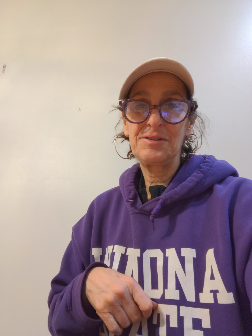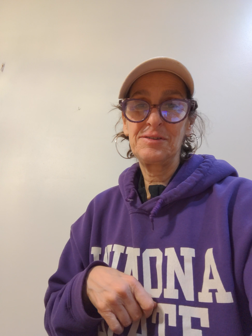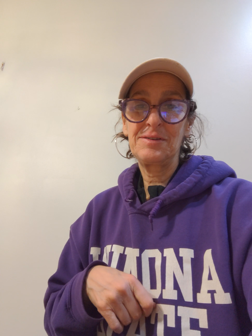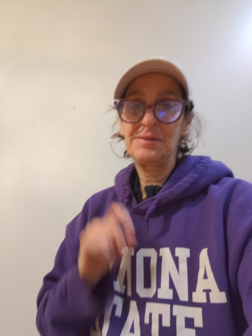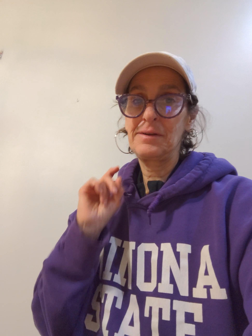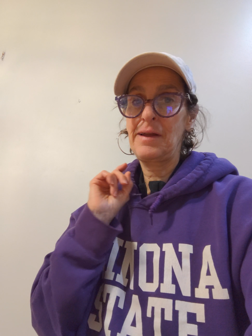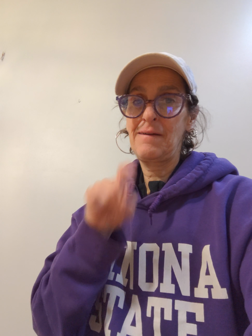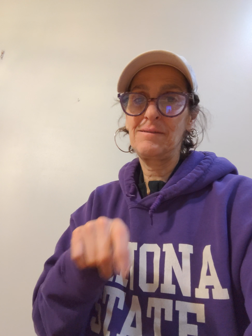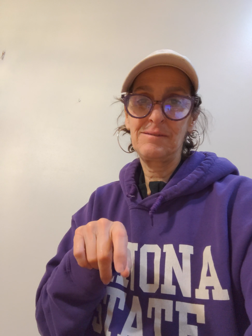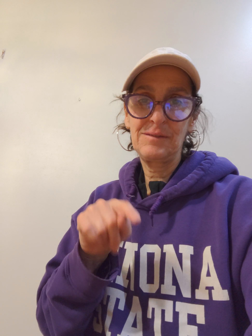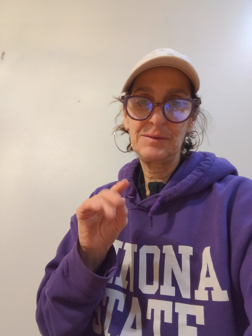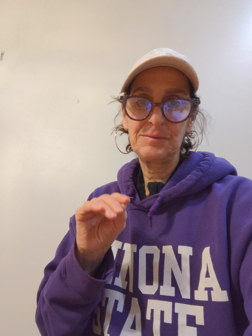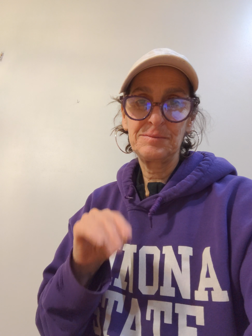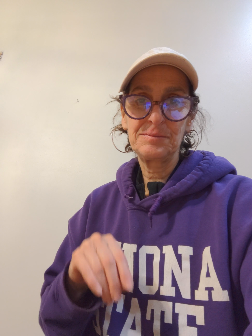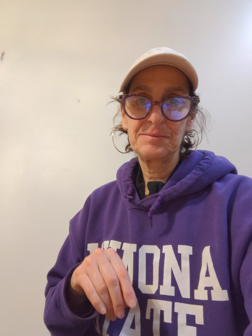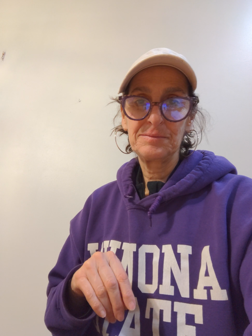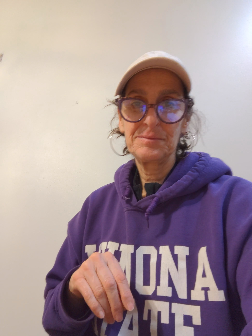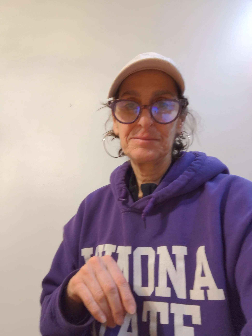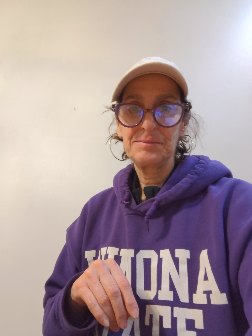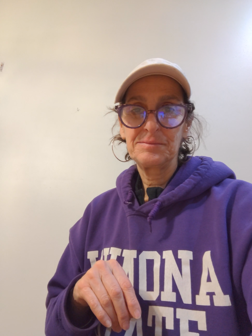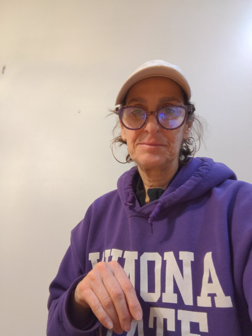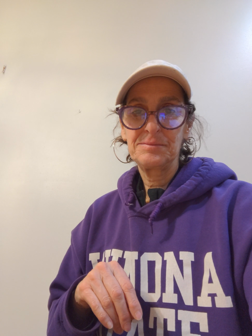have to